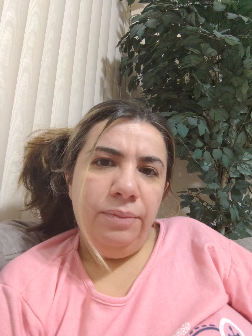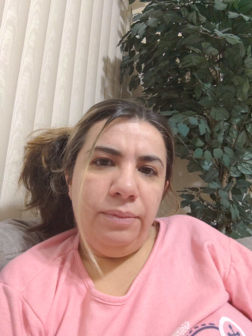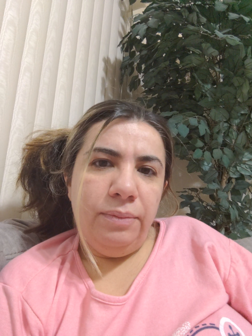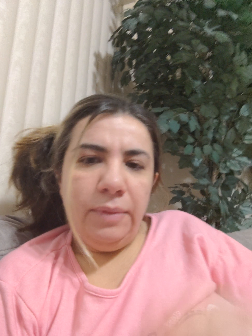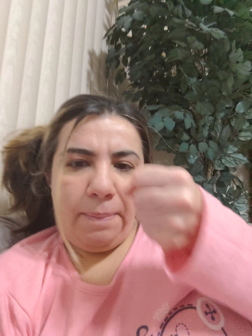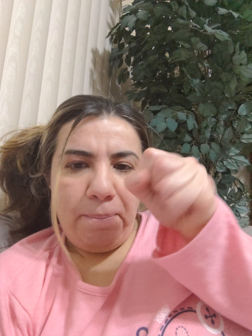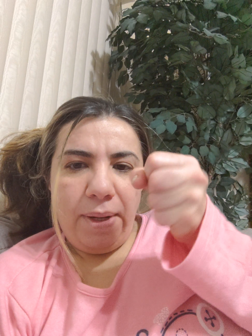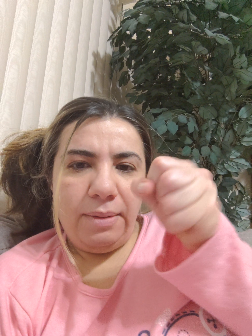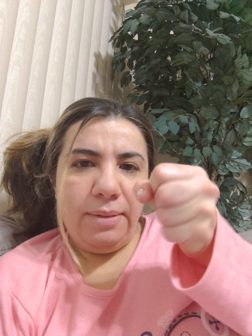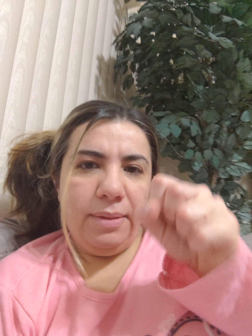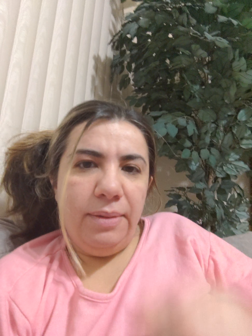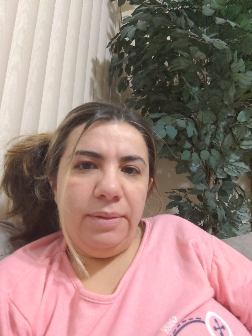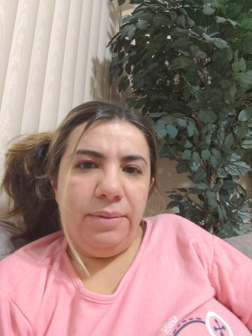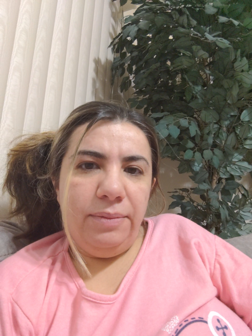make